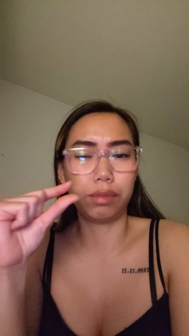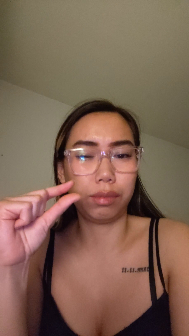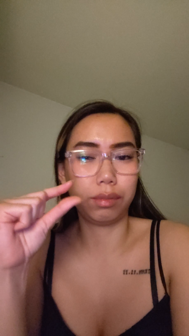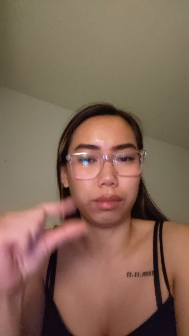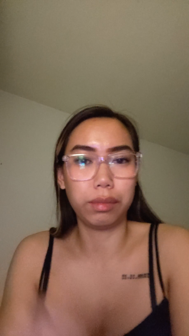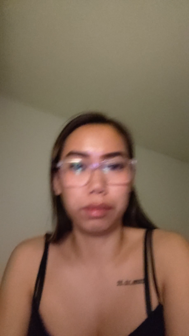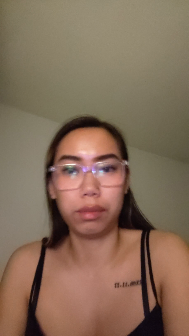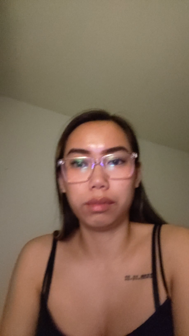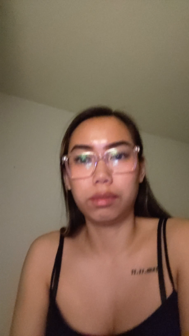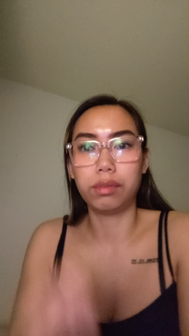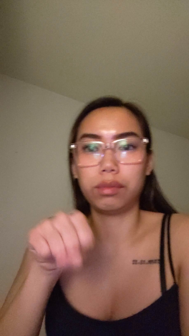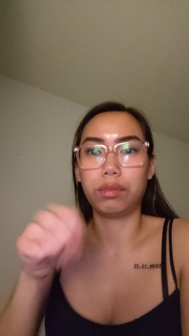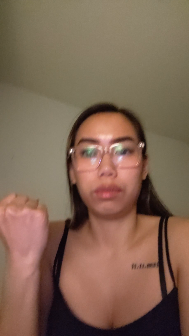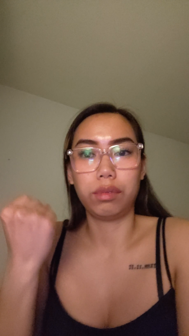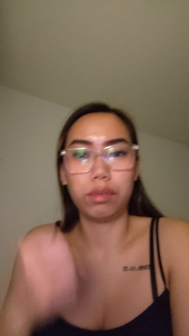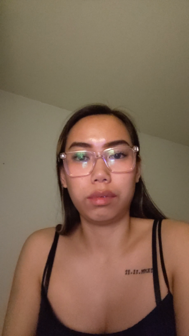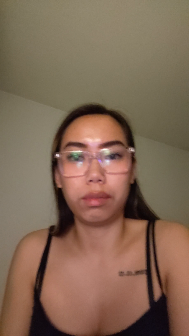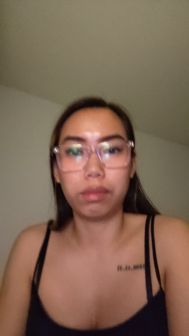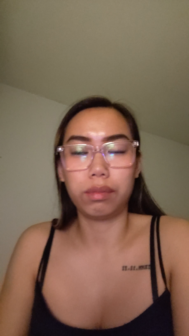break